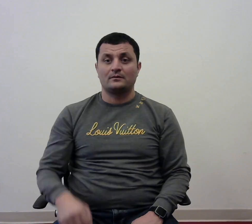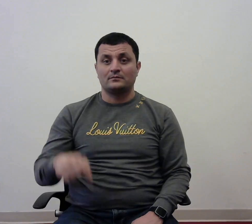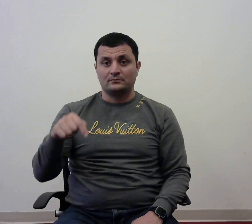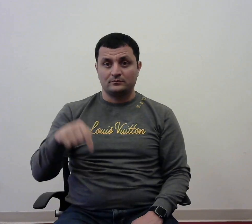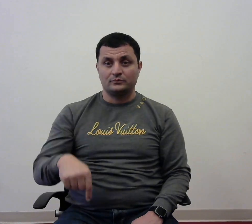bu